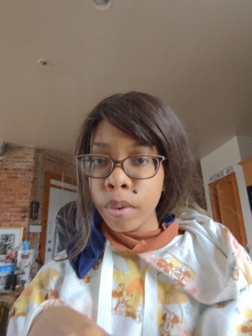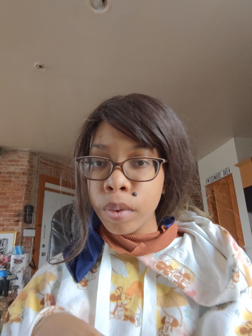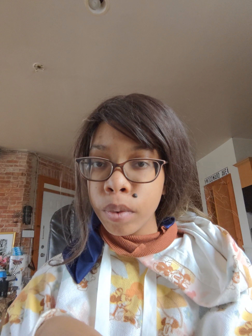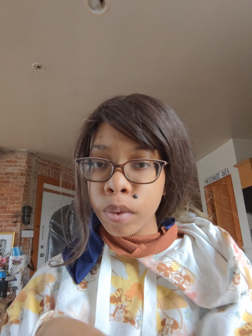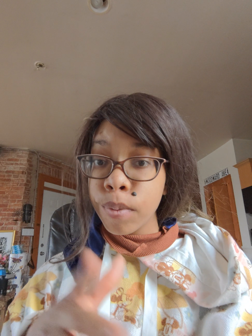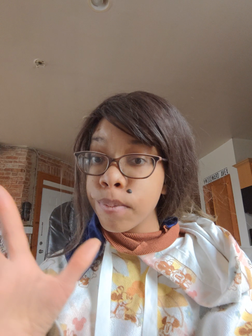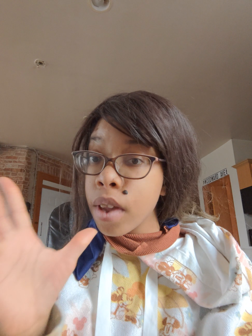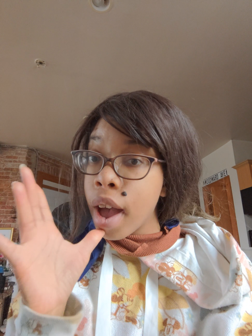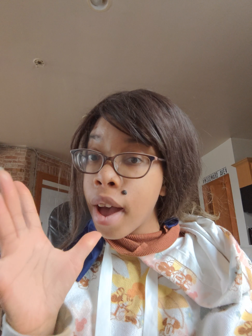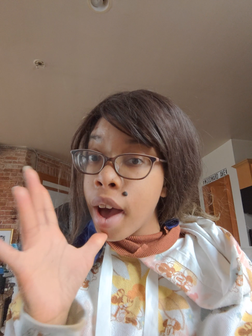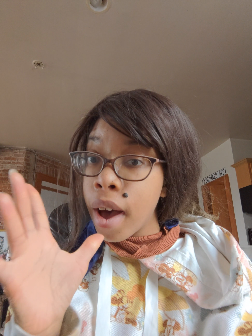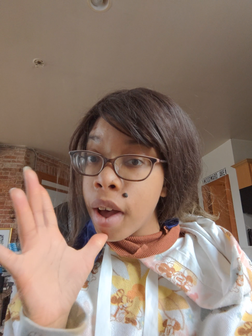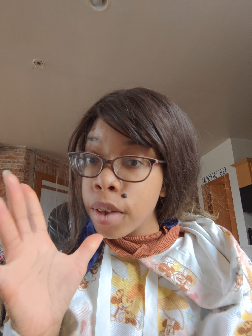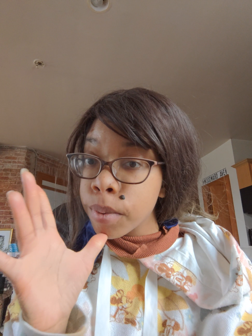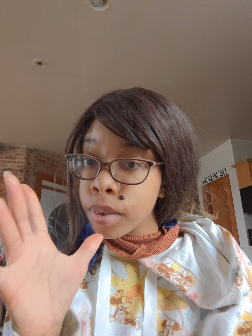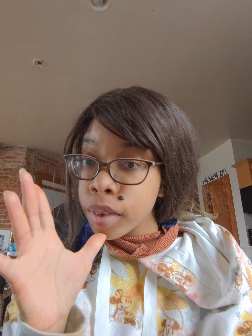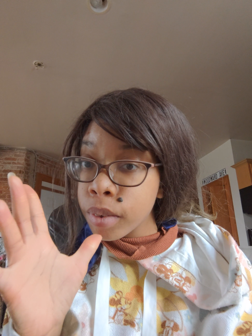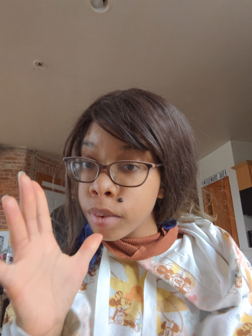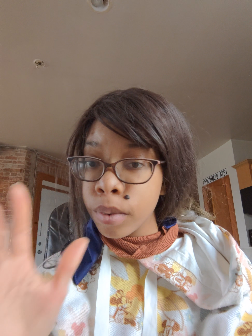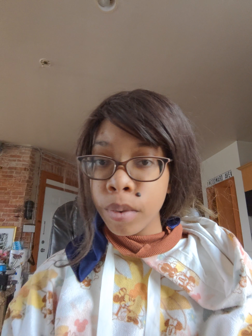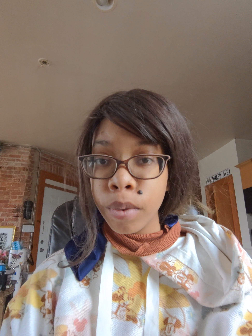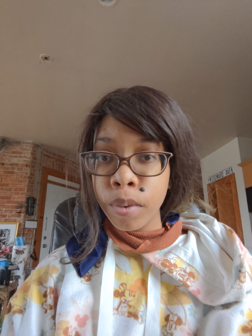mom